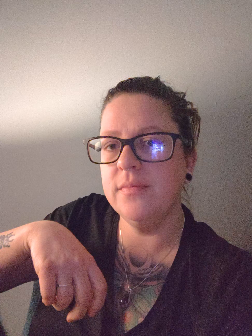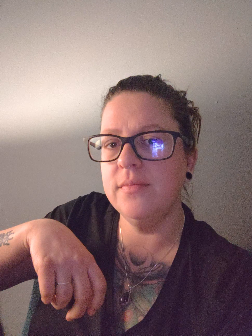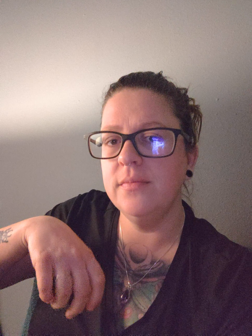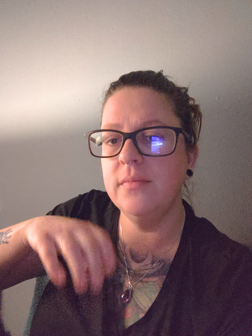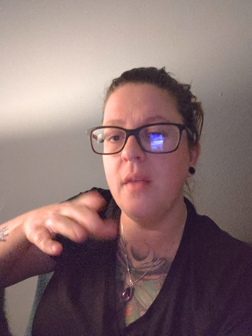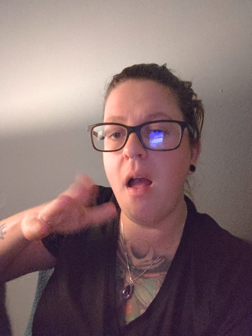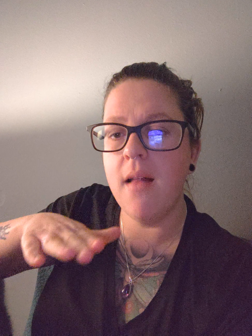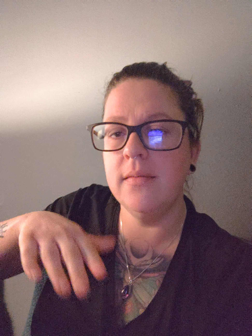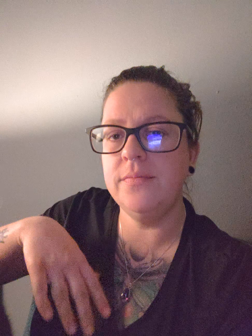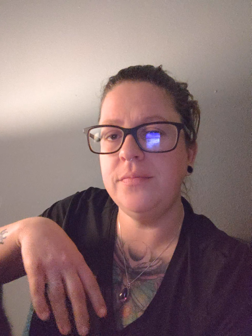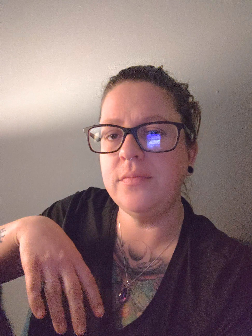on